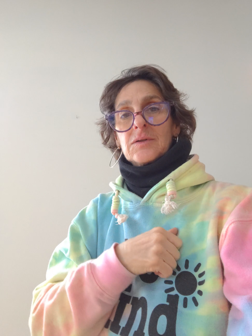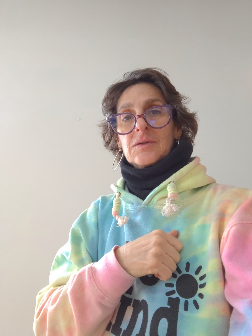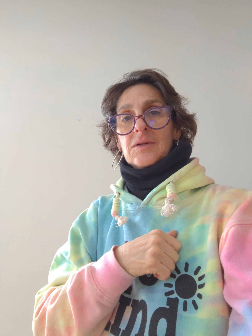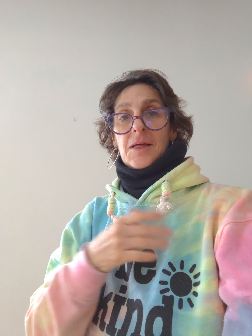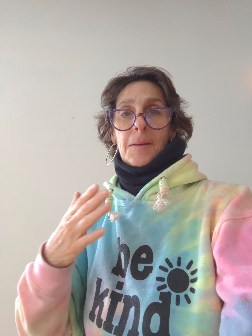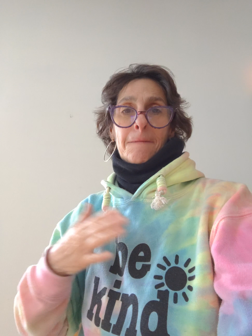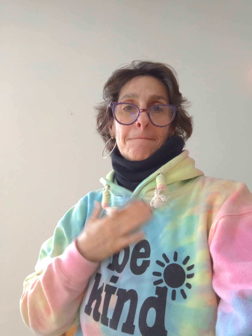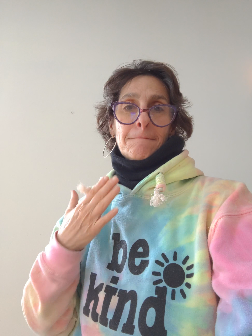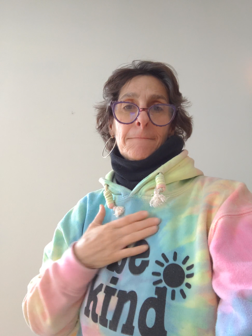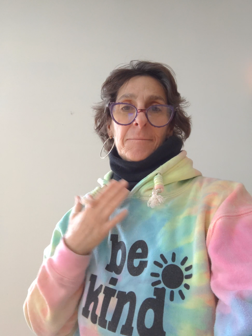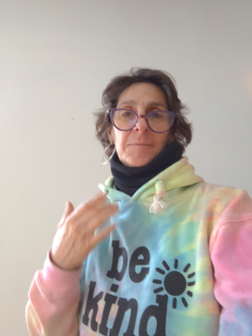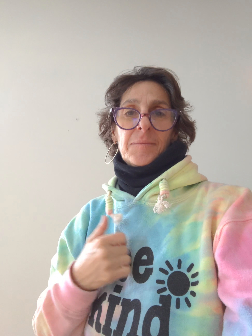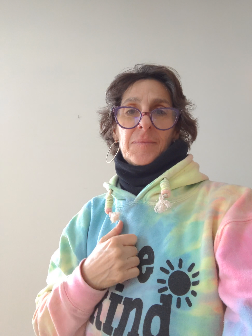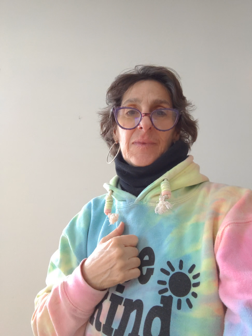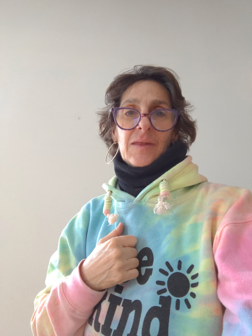happy